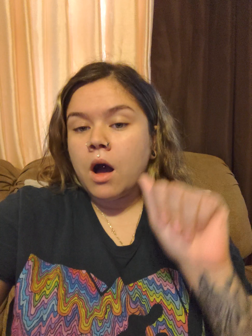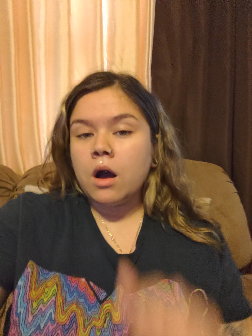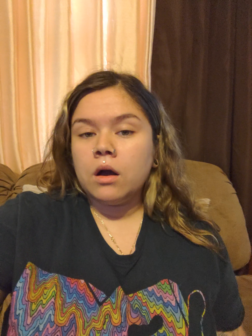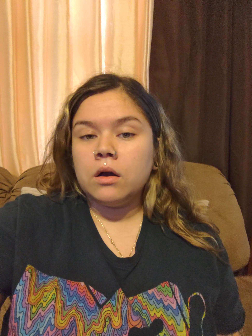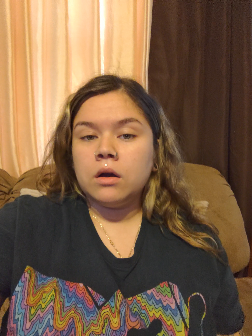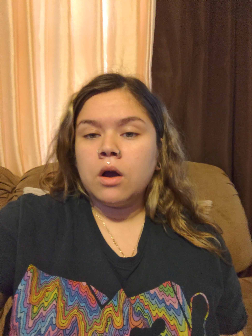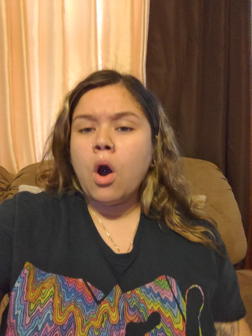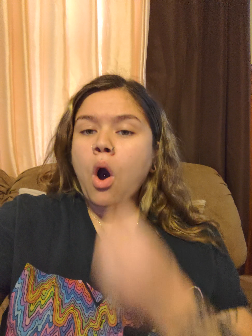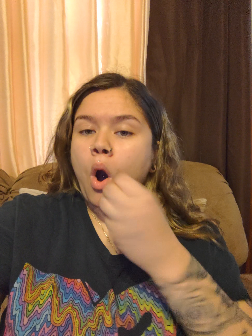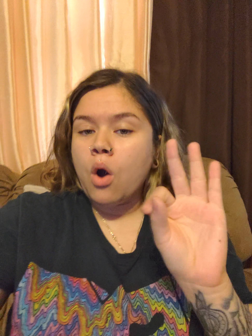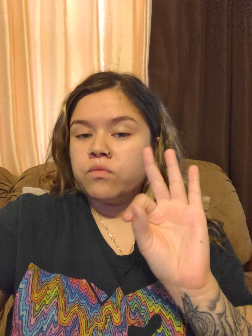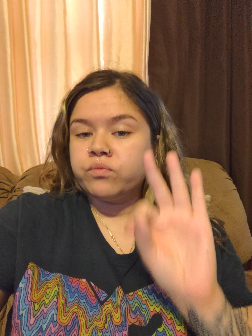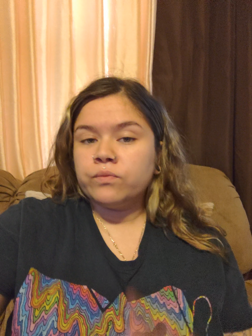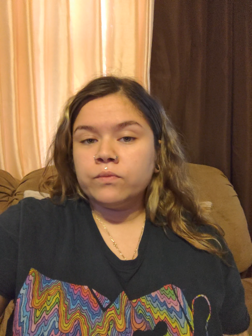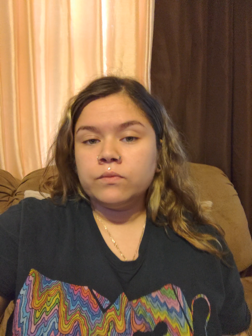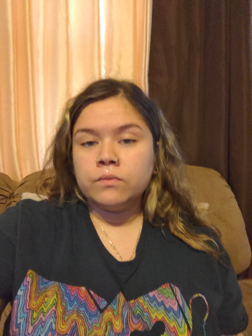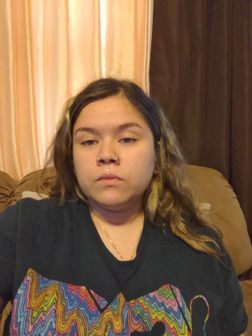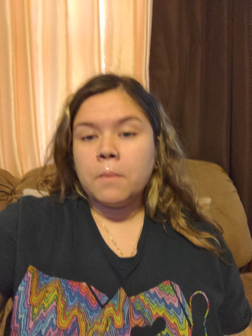of